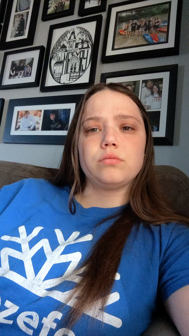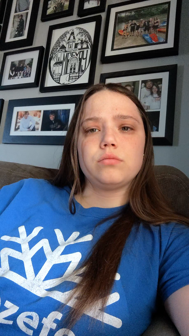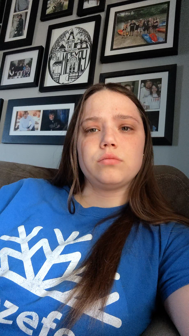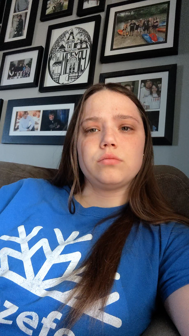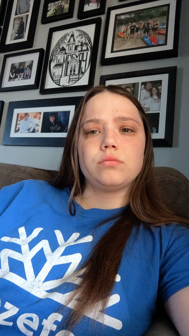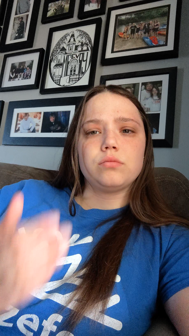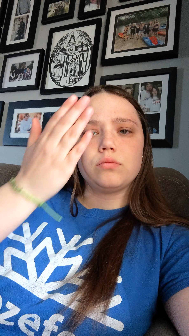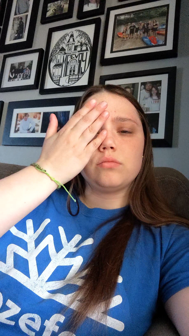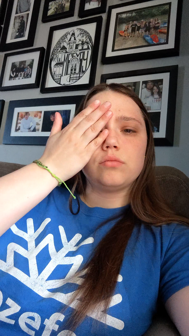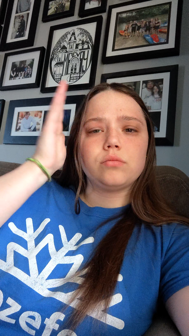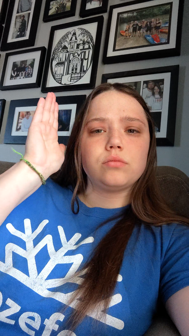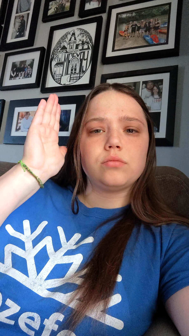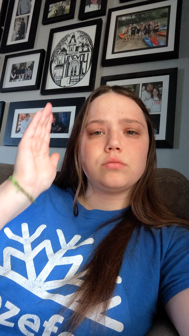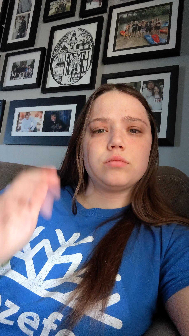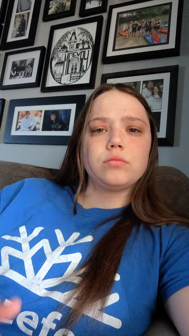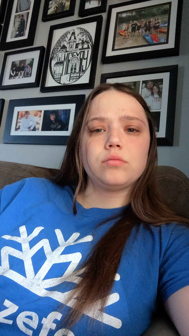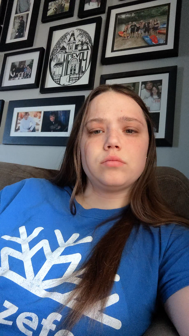peekaboo